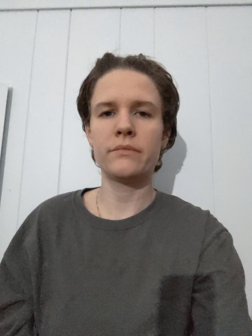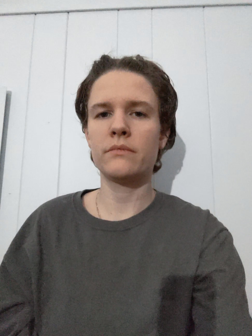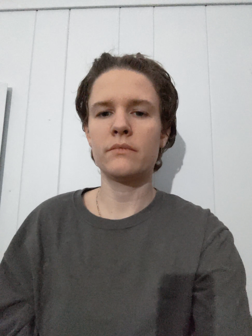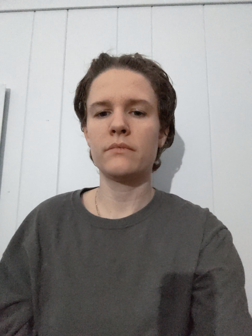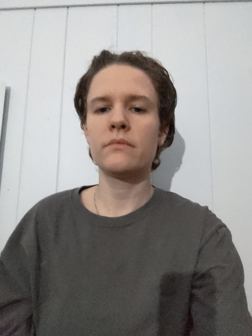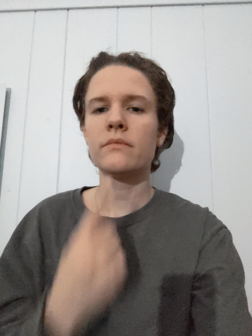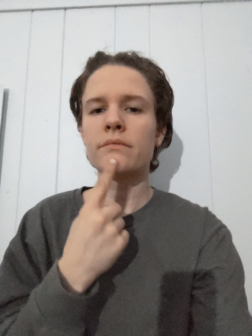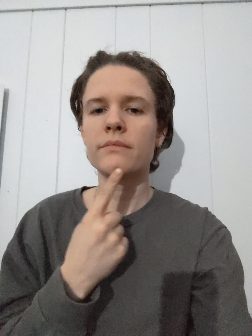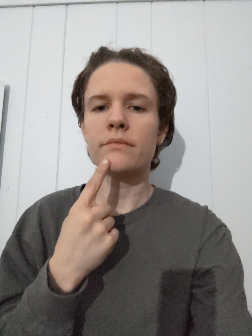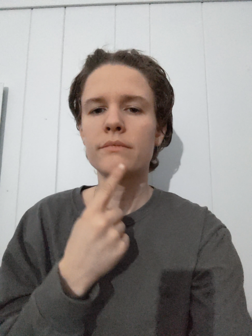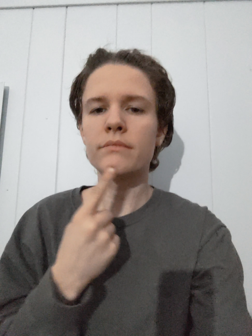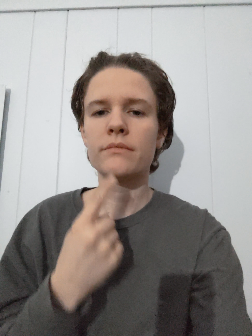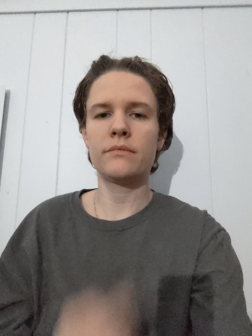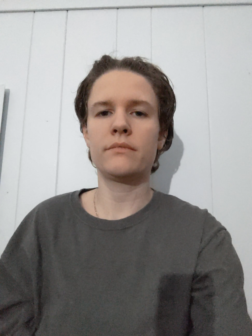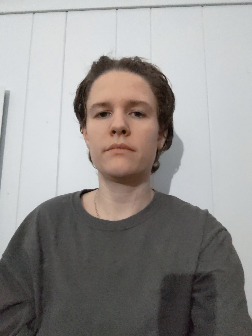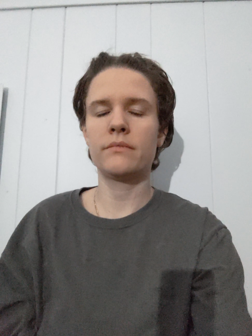chin